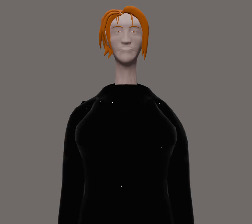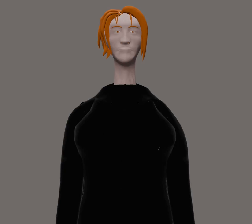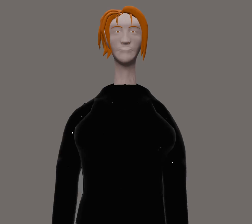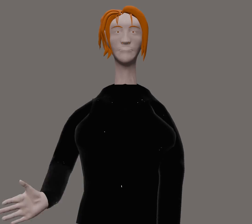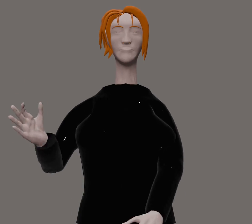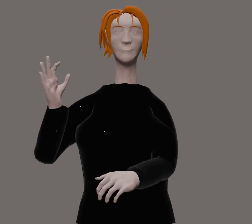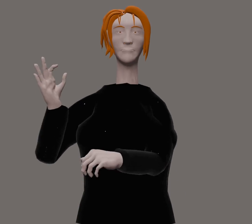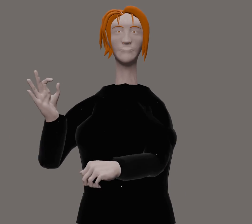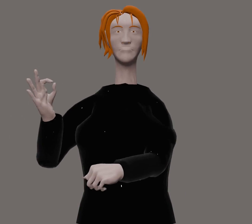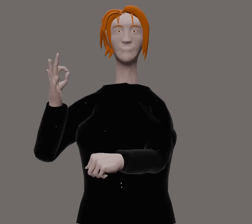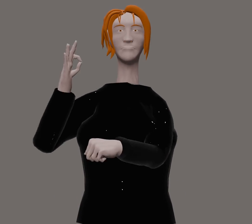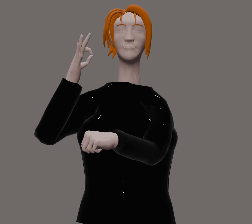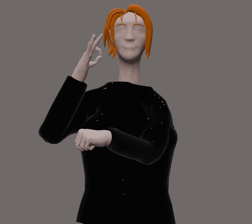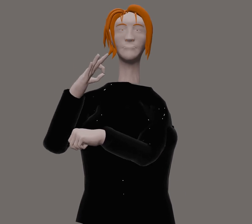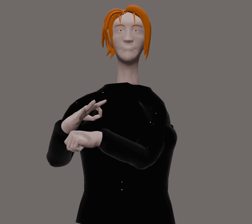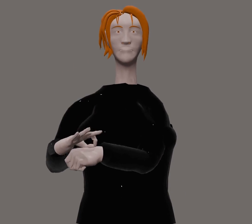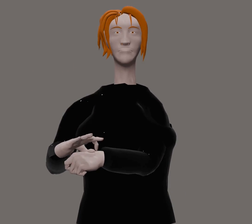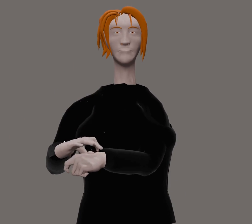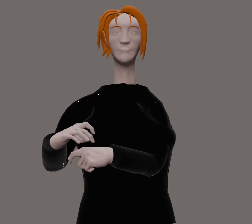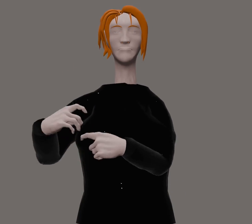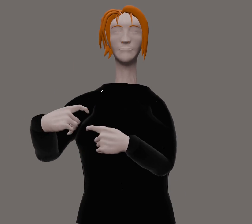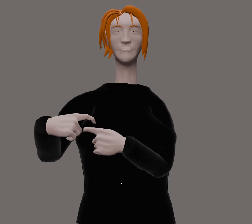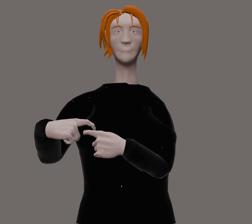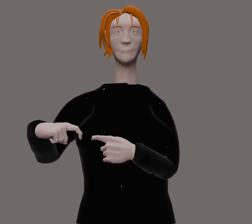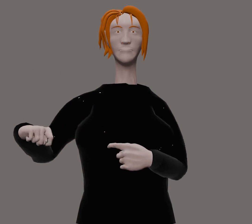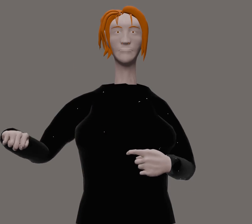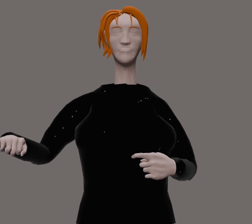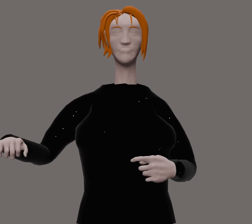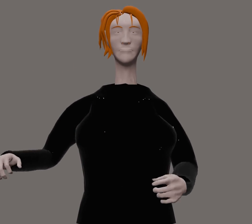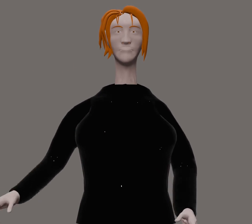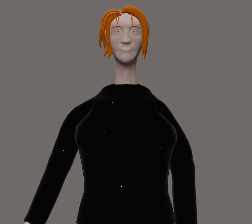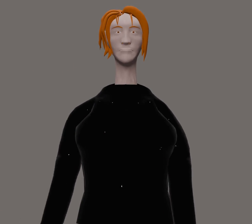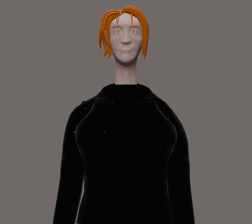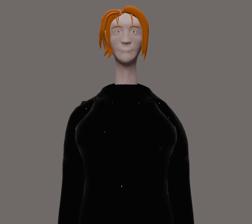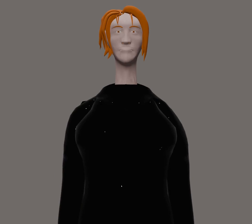Blemish